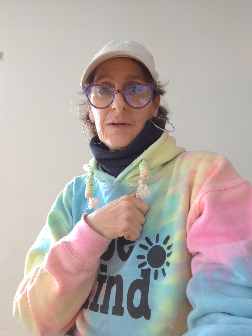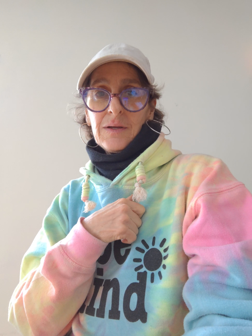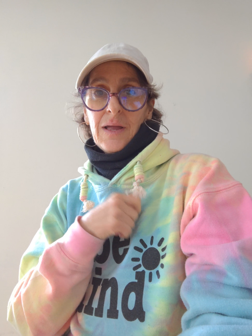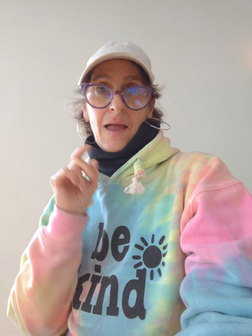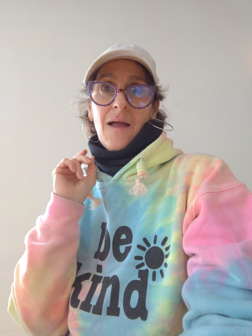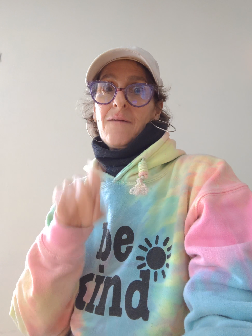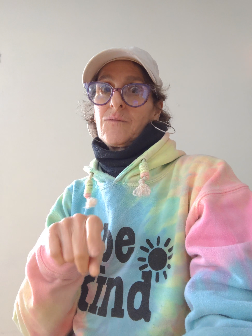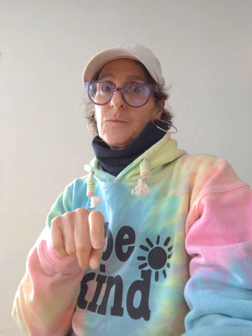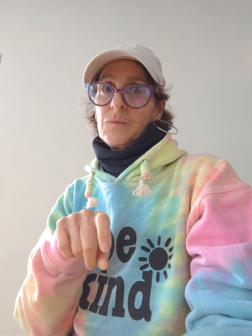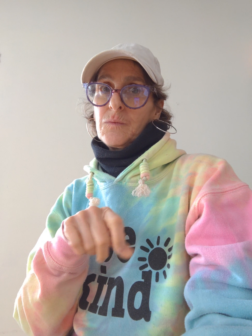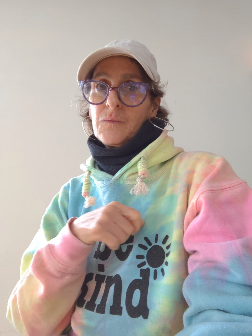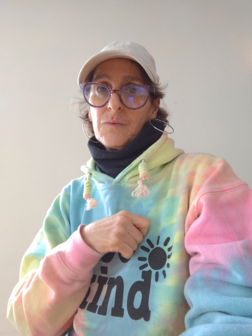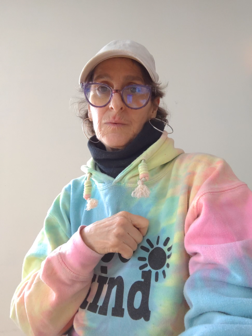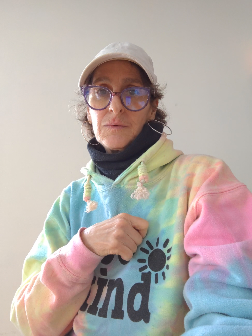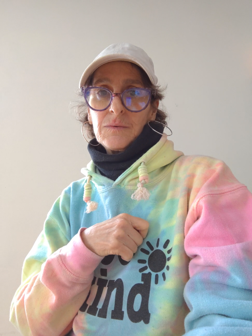have to